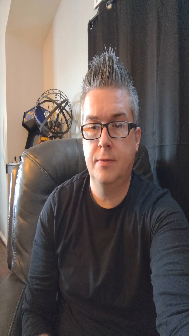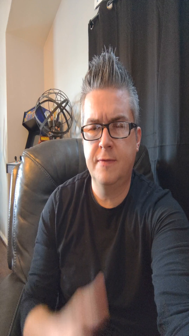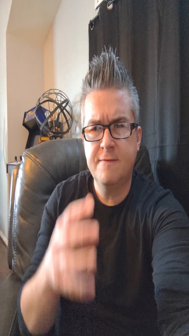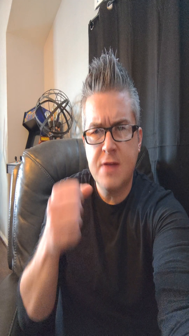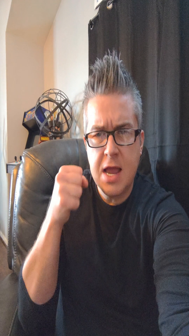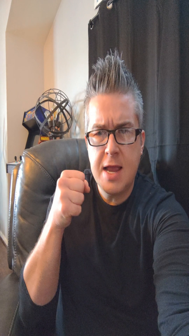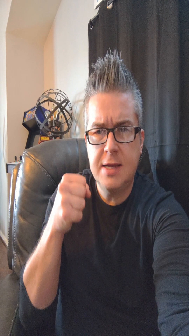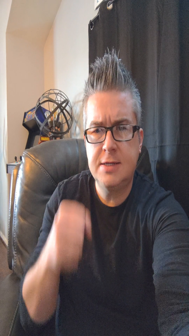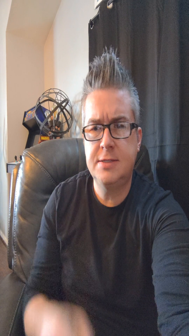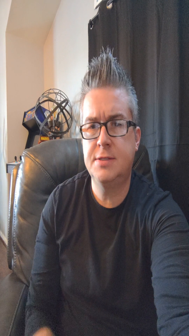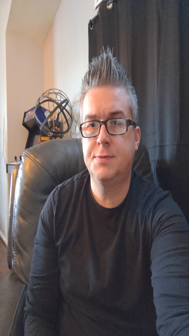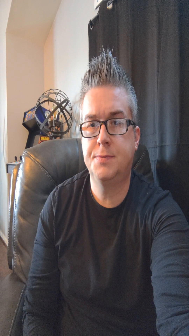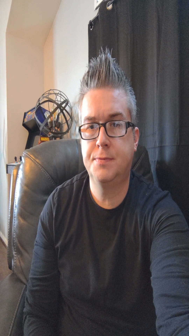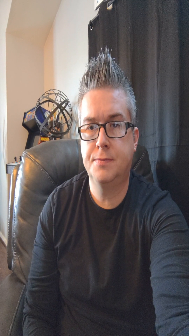fast